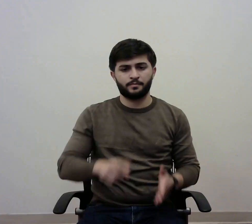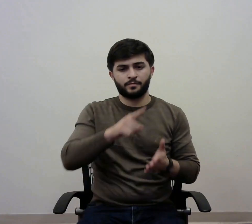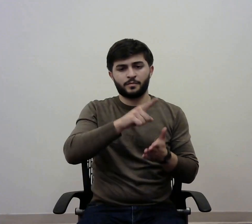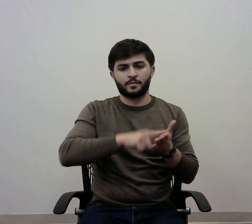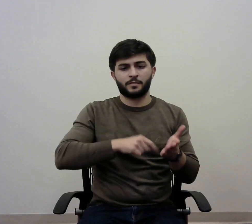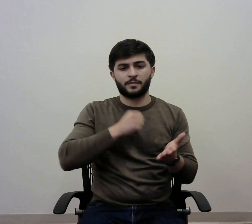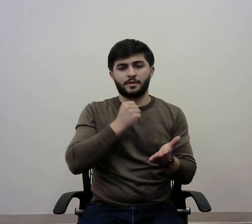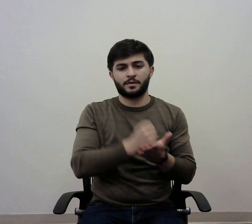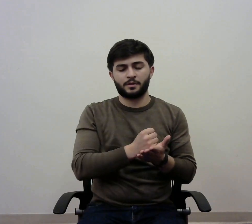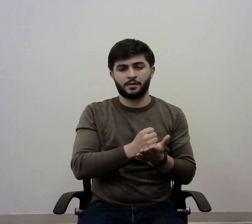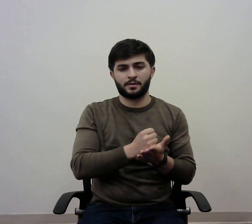notarial